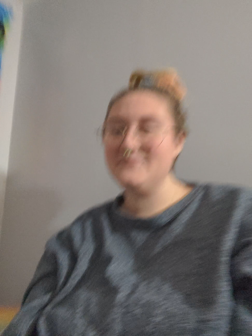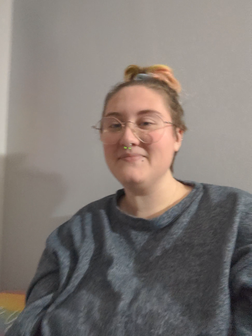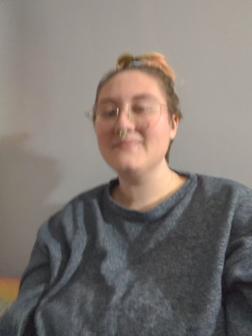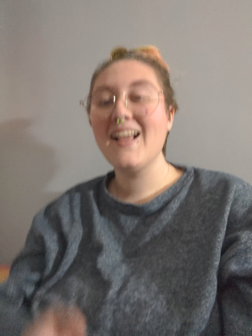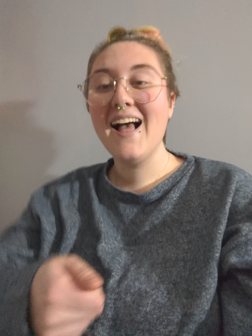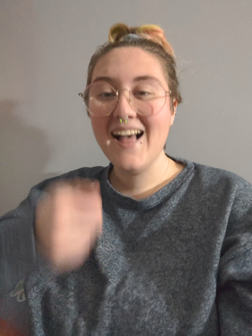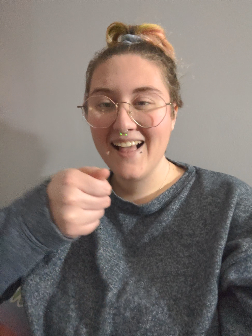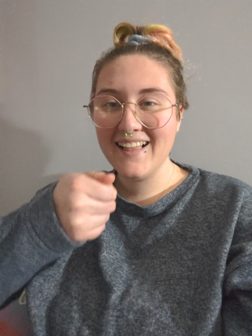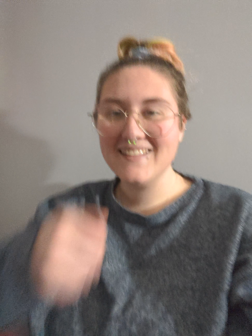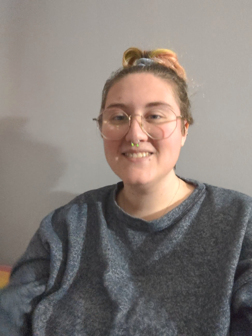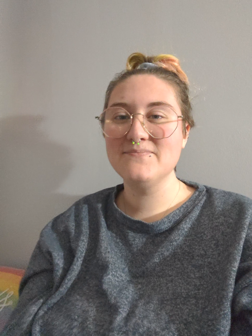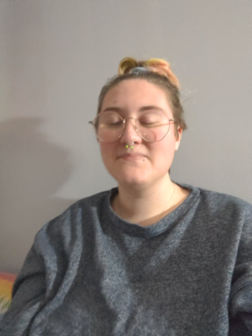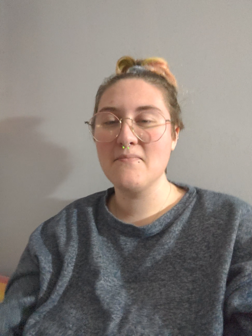hide